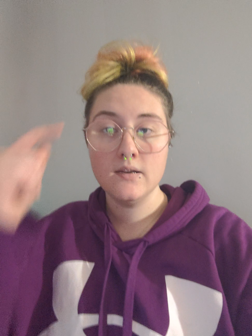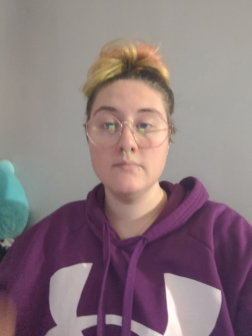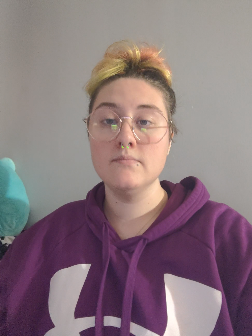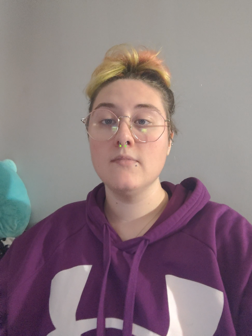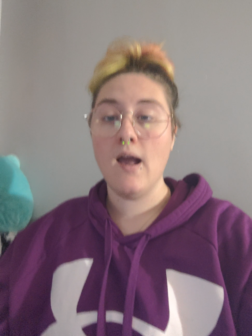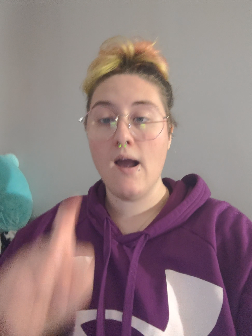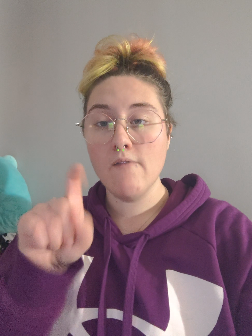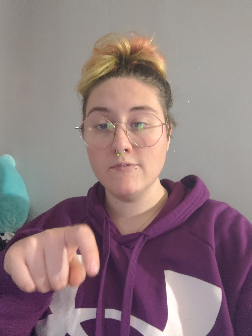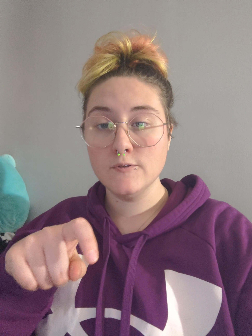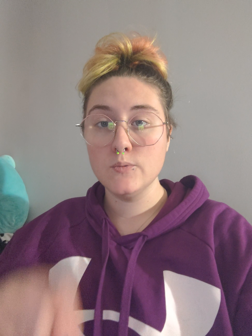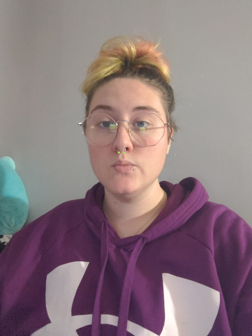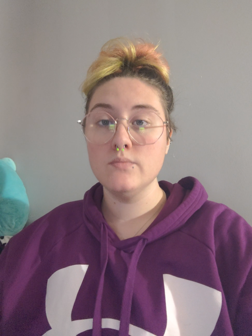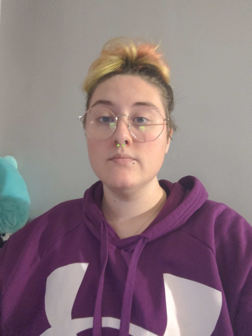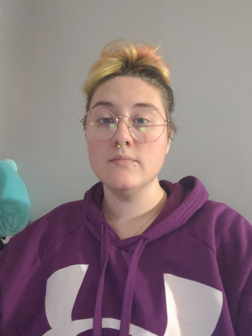have to